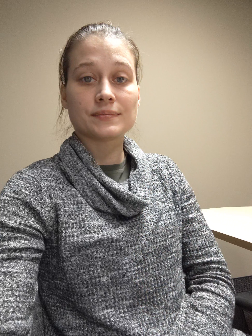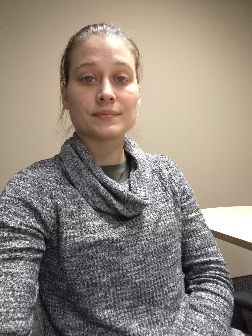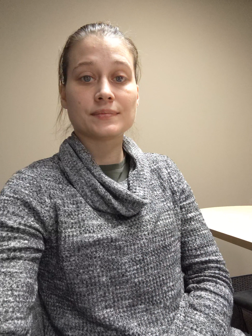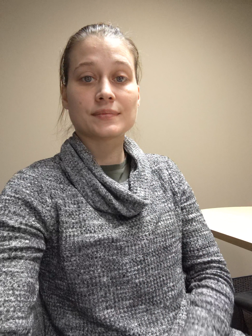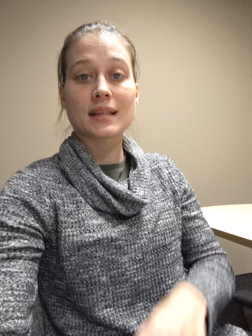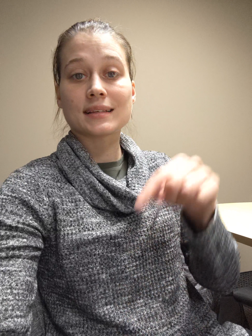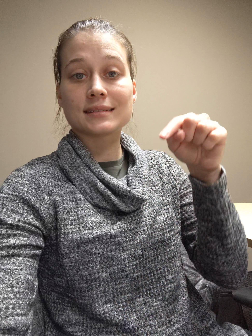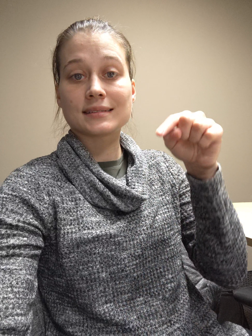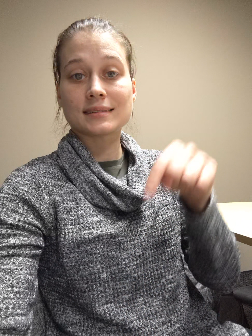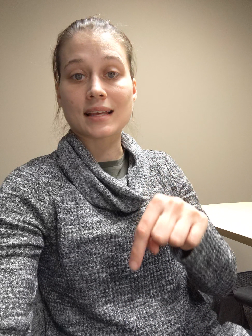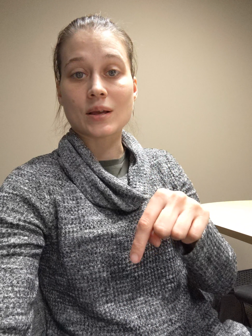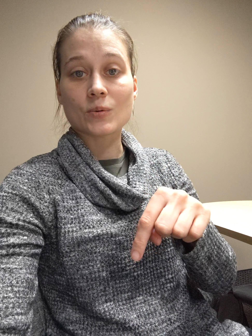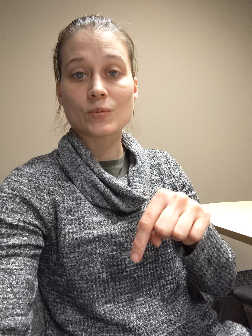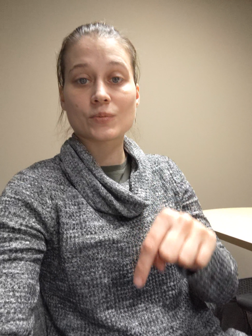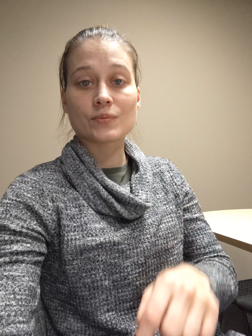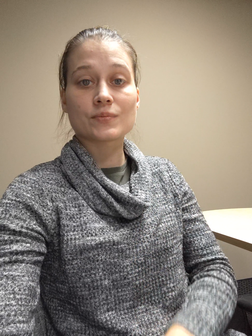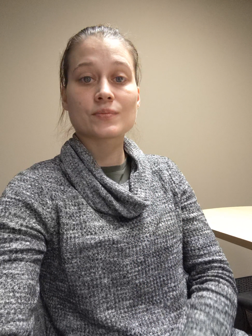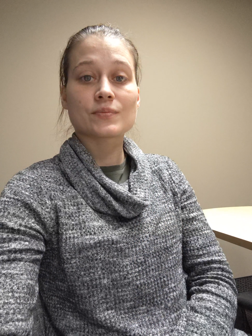down